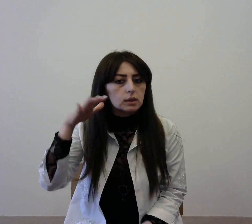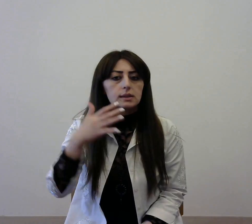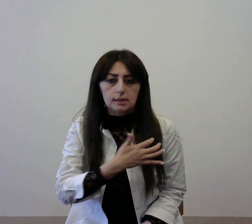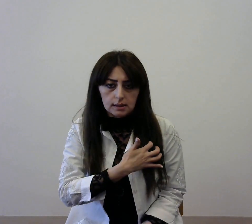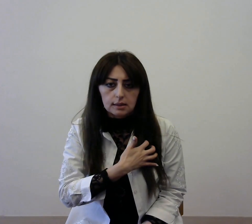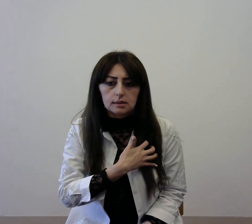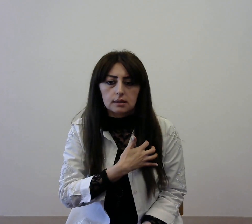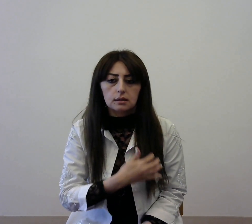istəmək